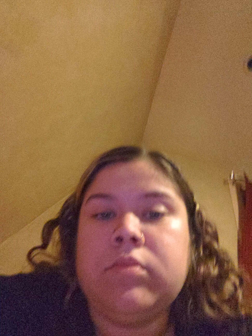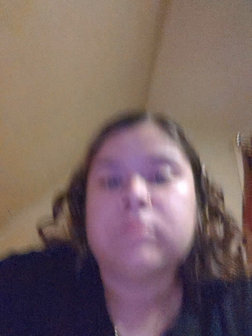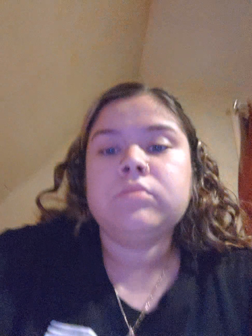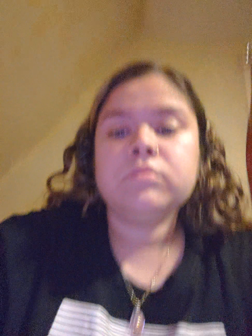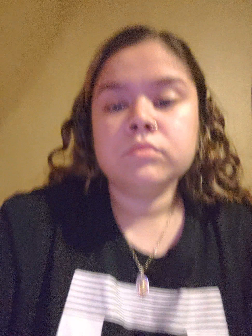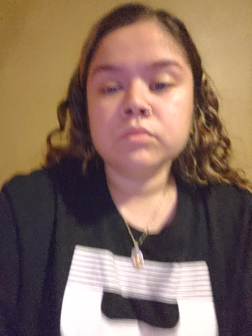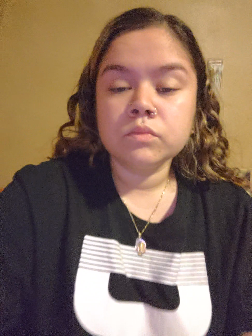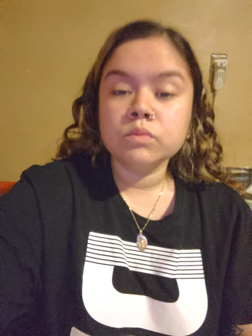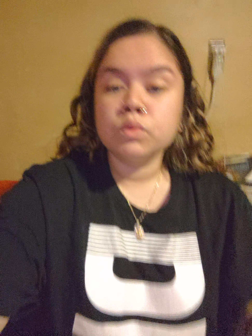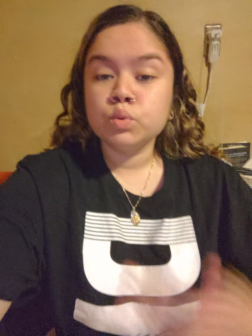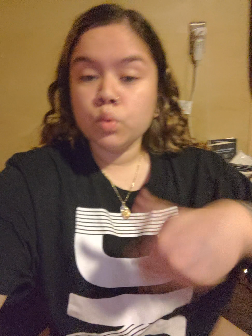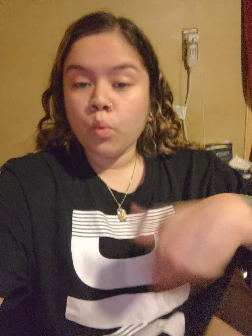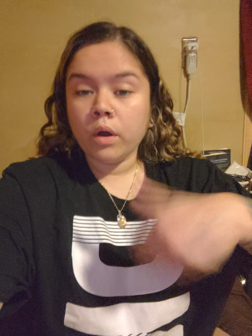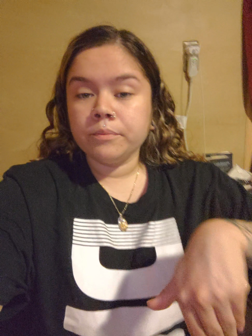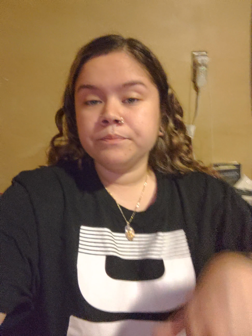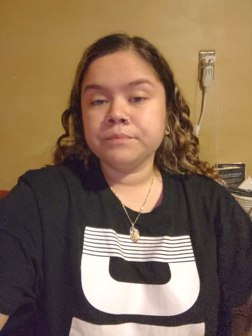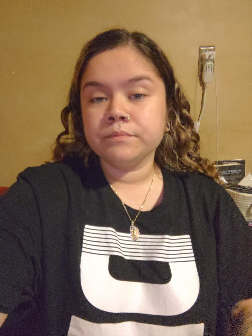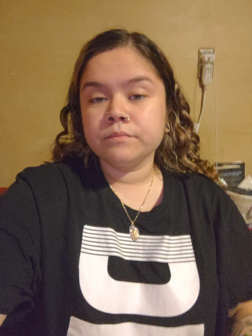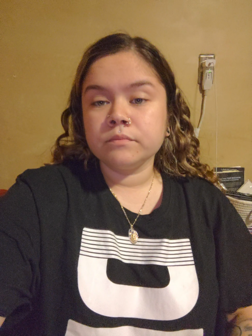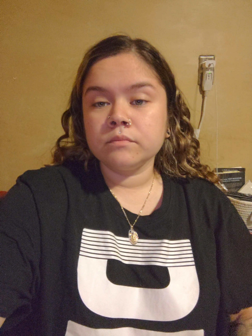shorts